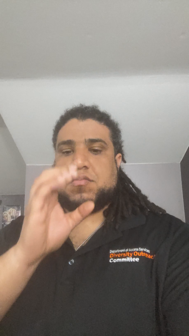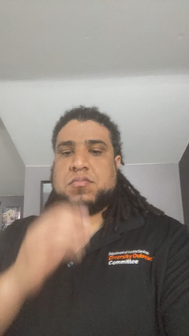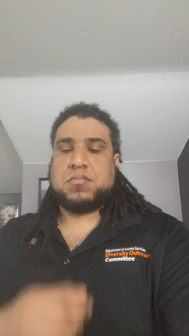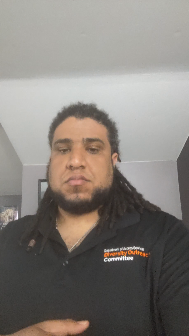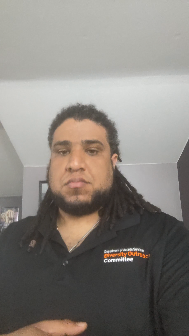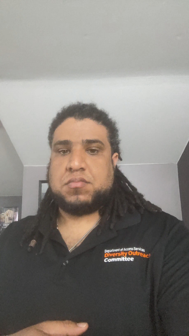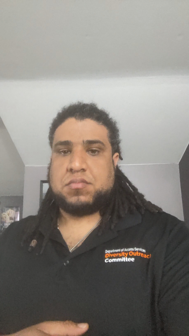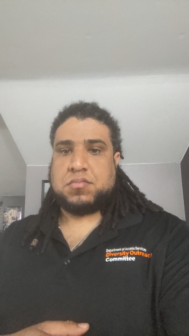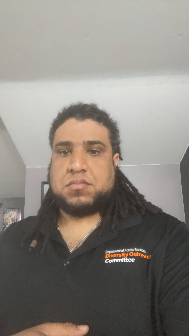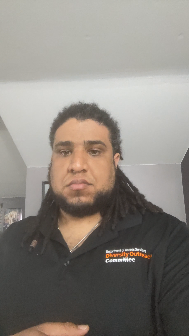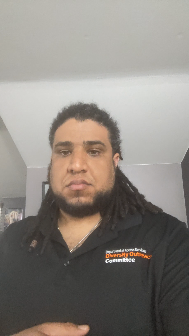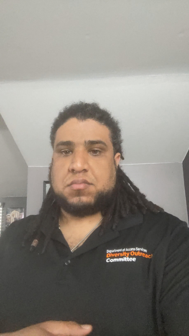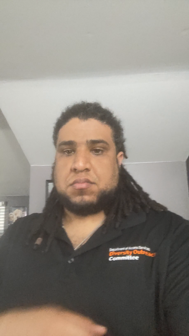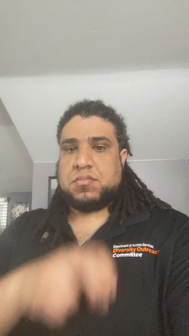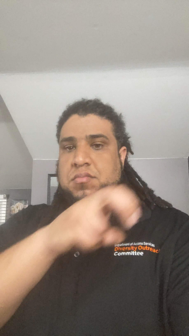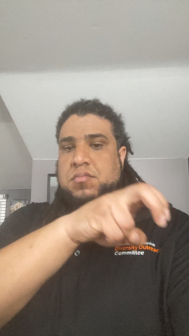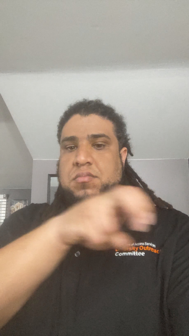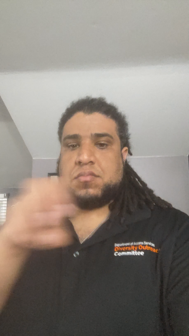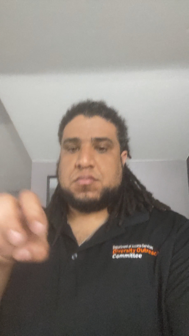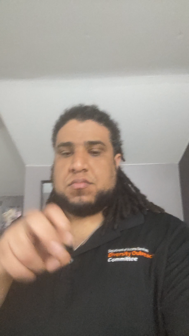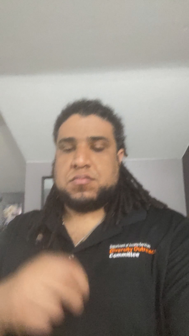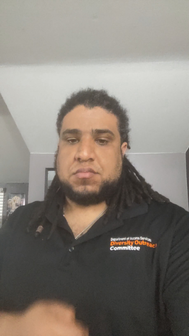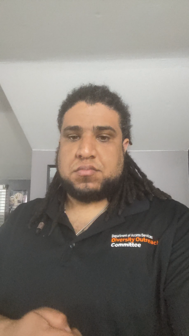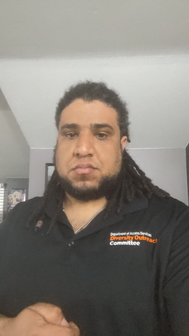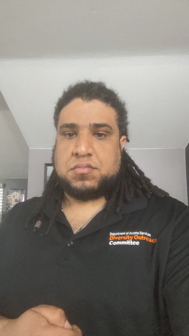couch